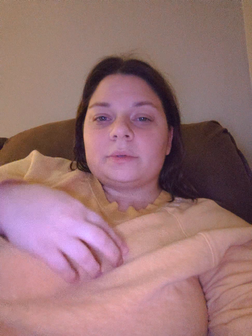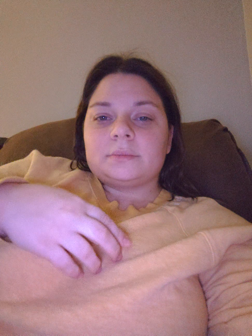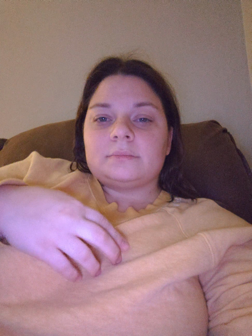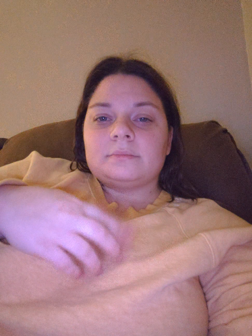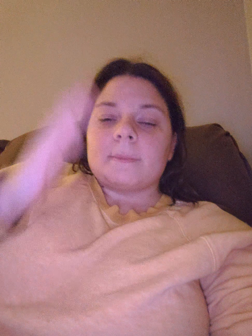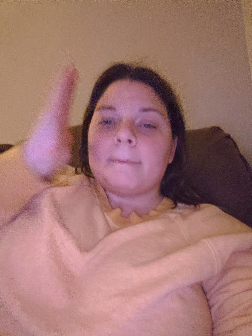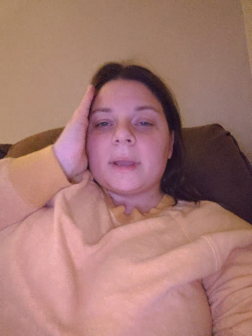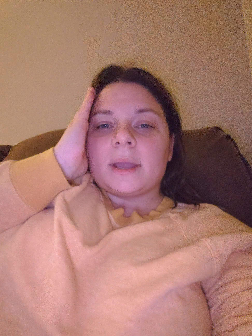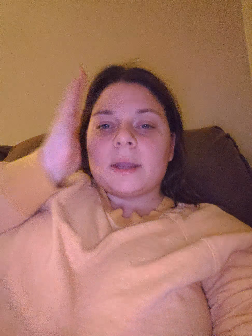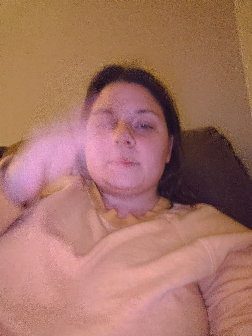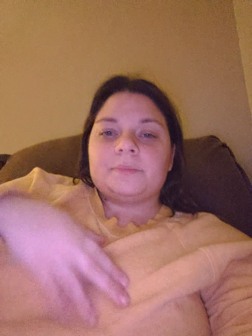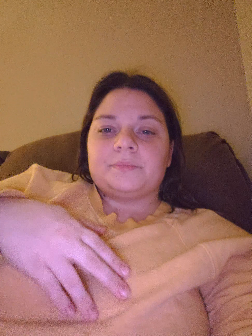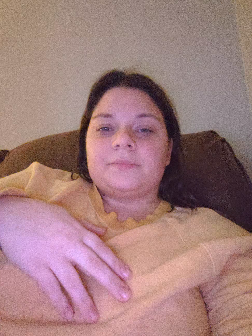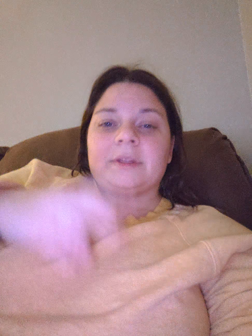bed